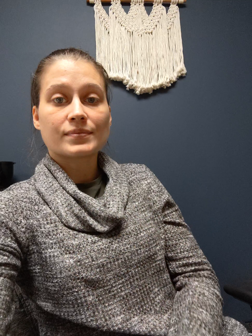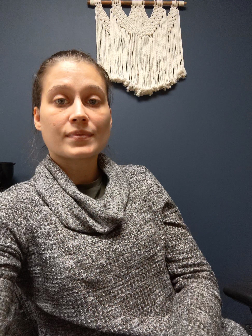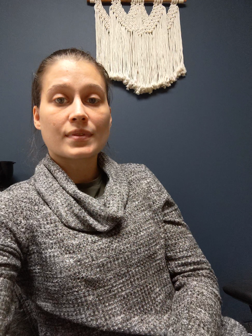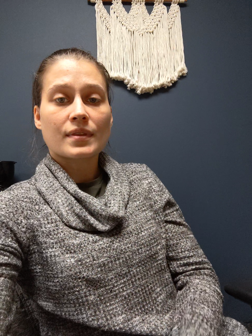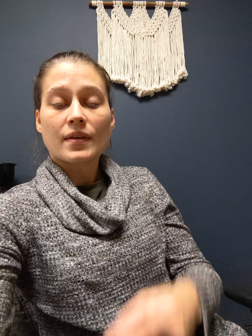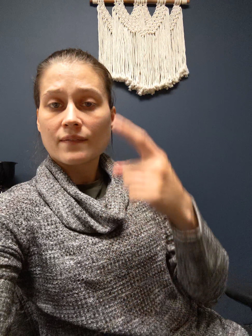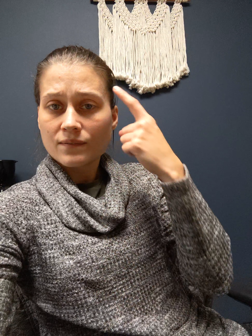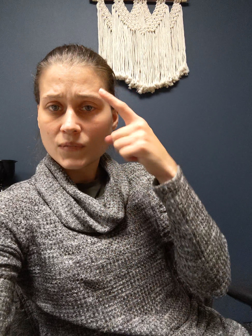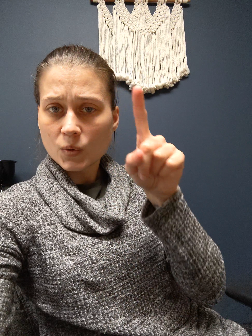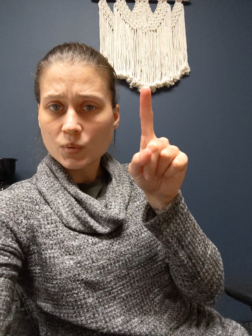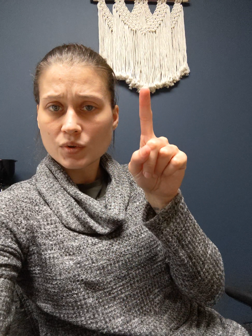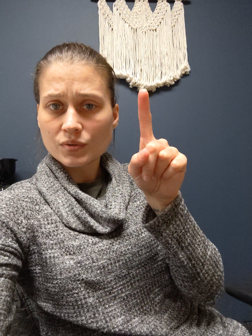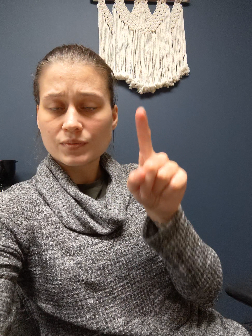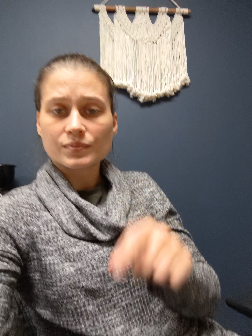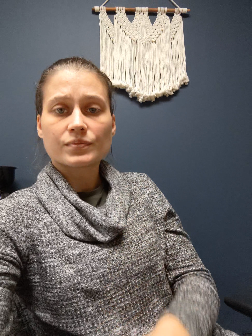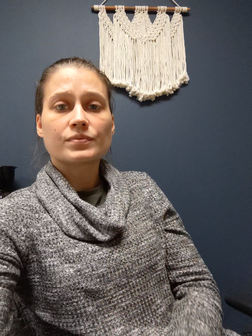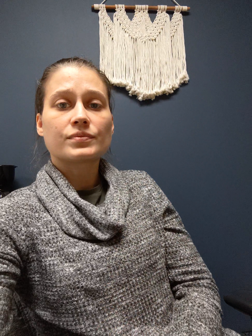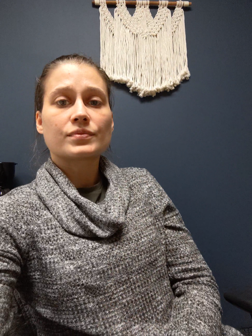for